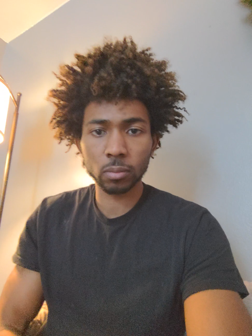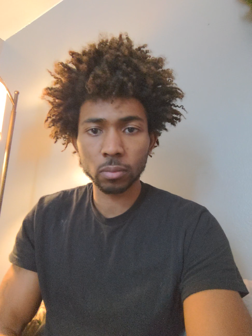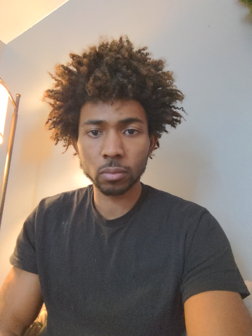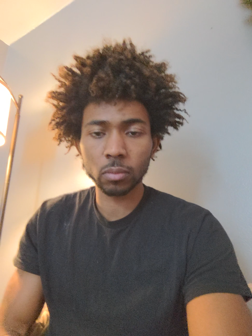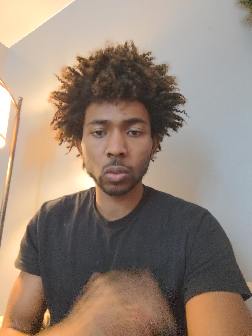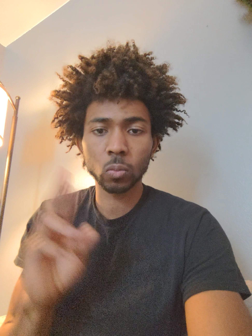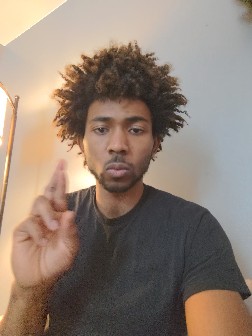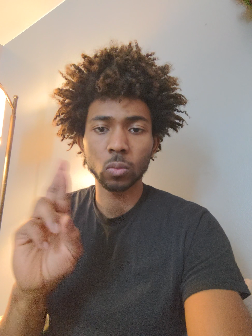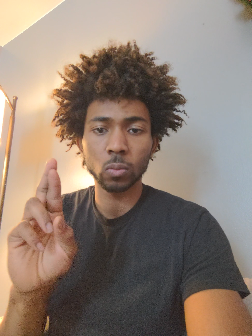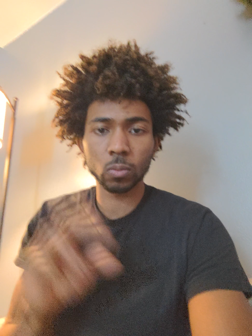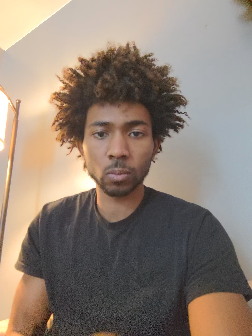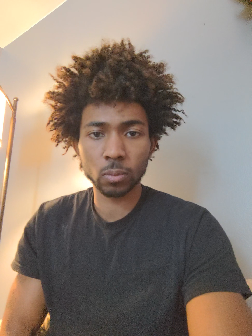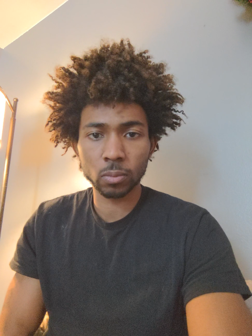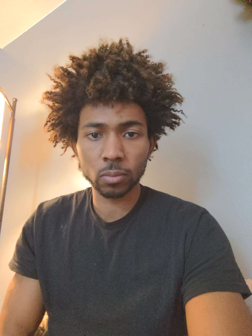refrigerator